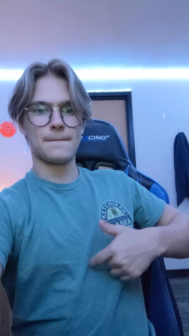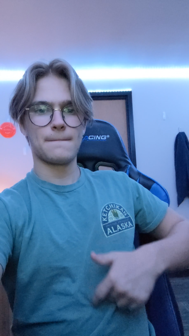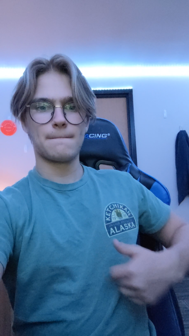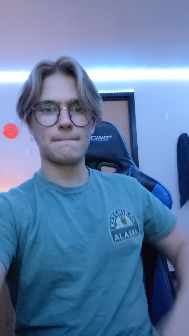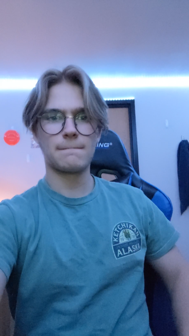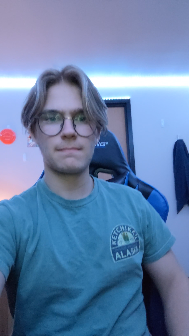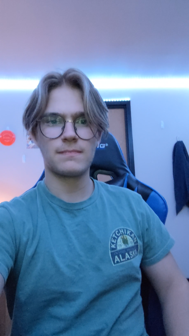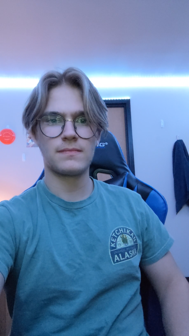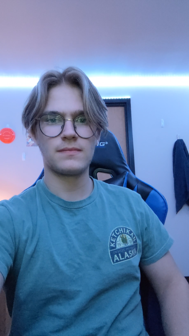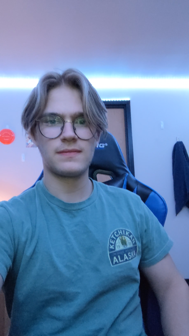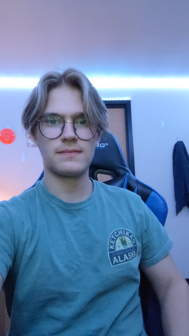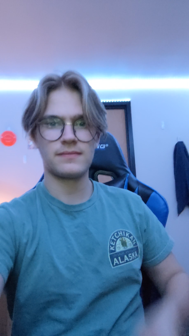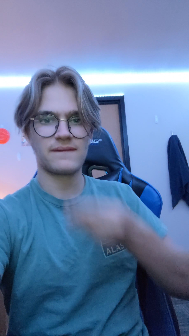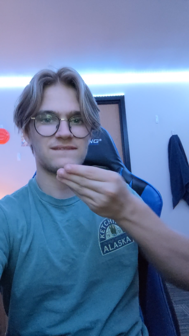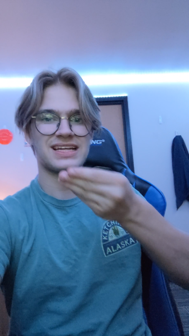feed